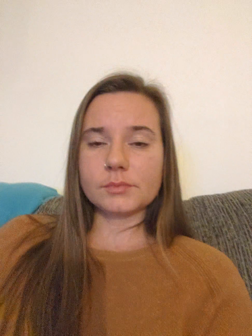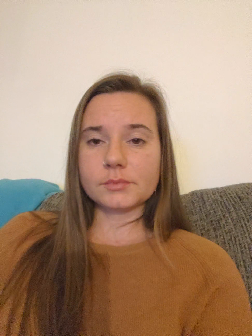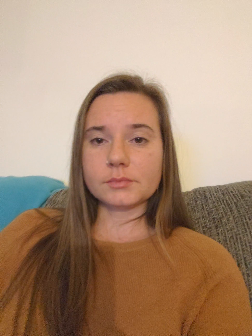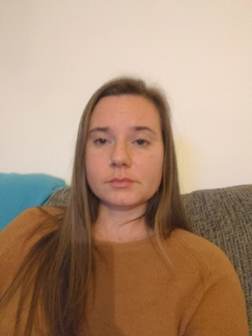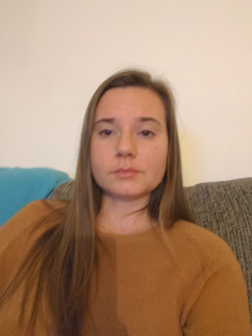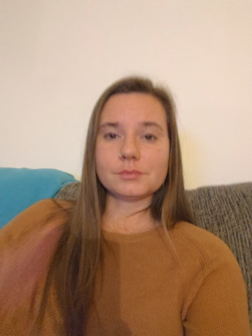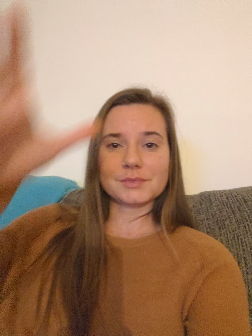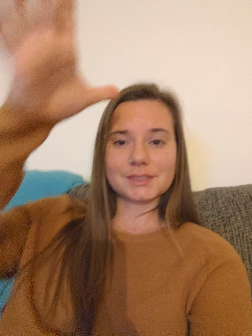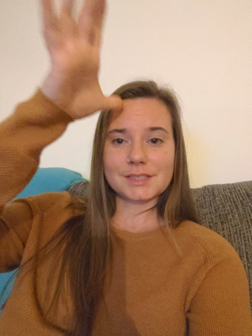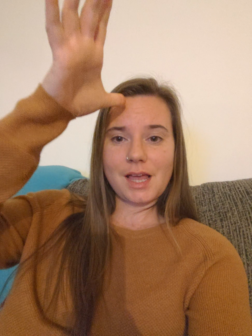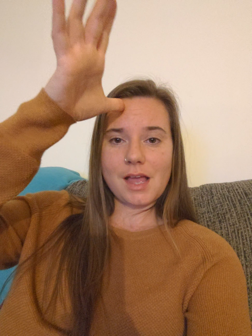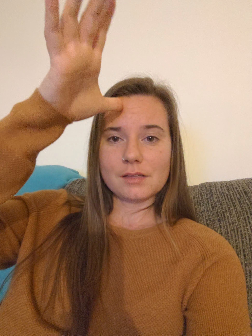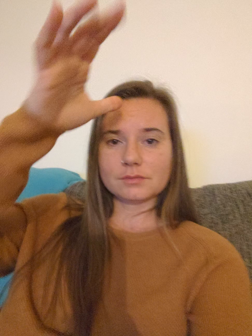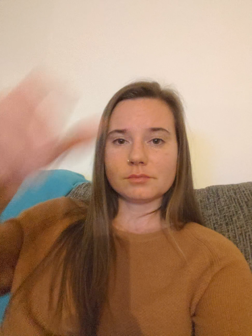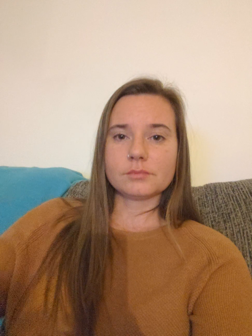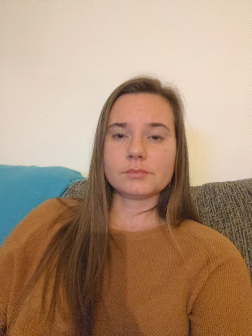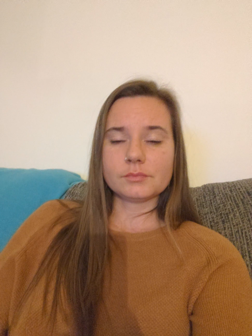dad